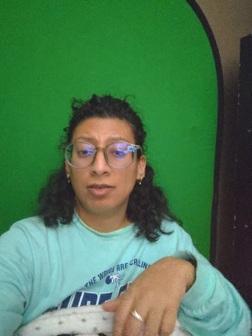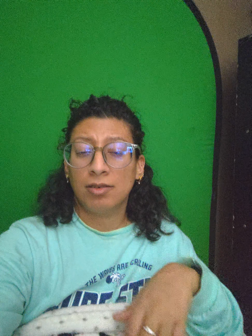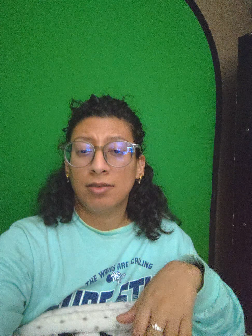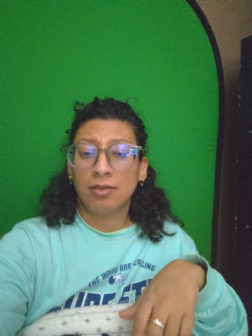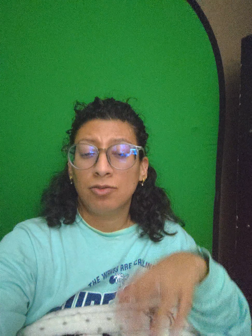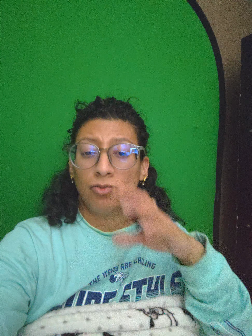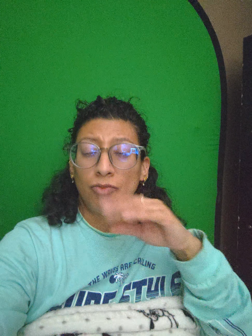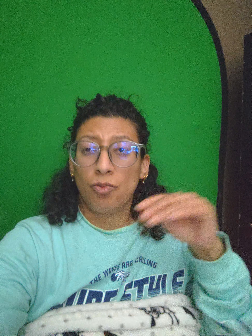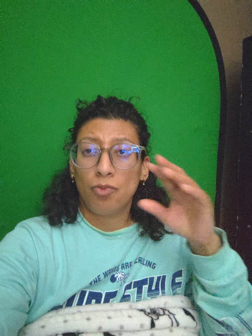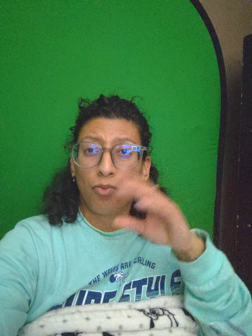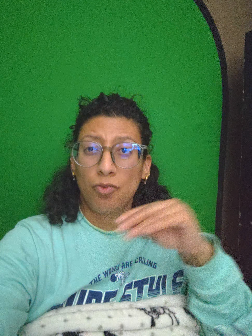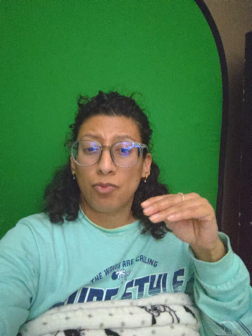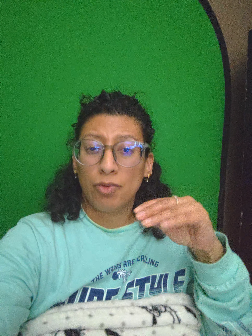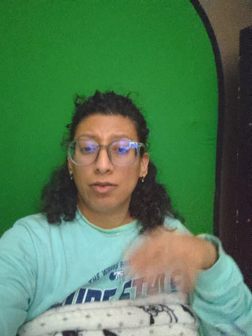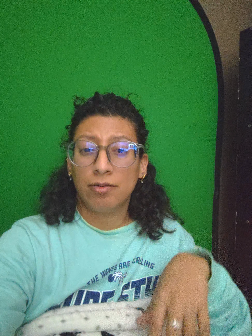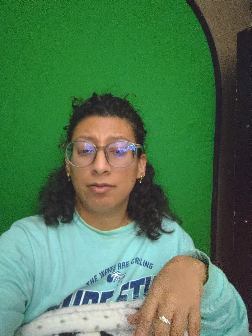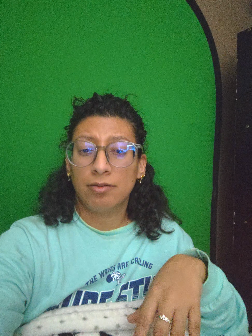story